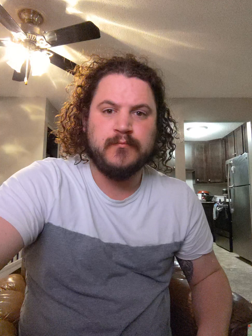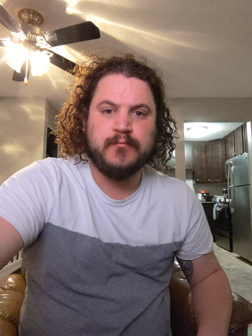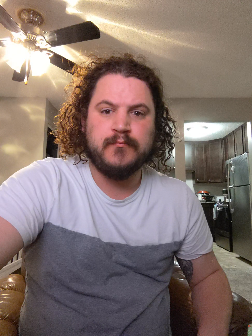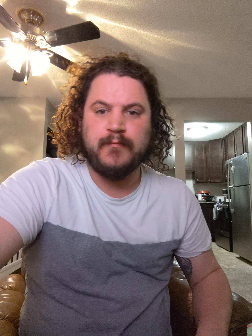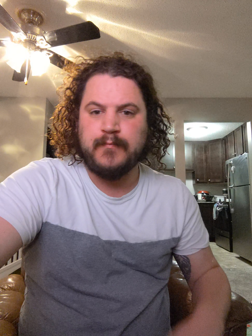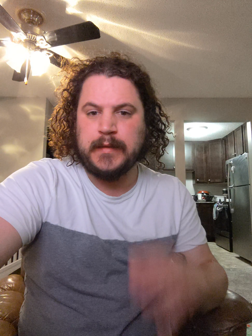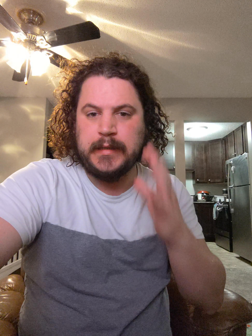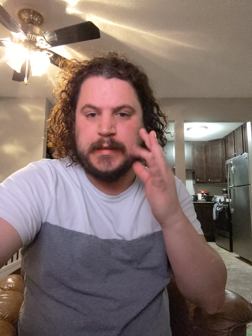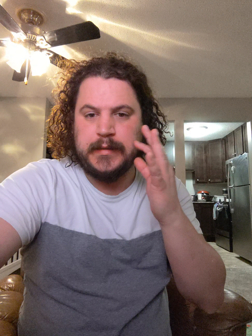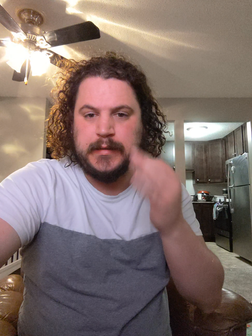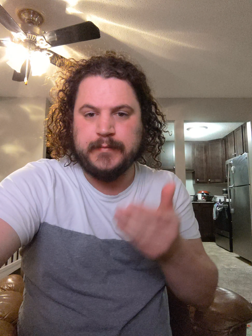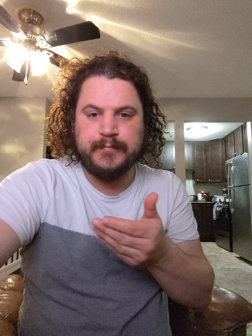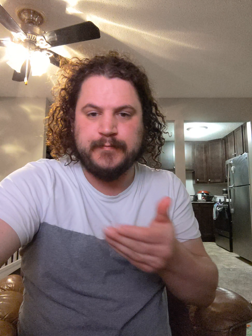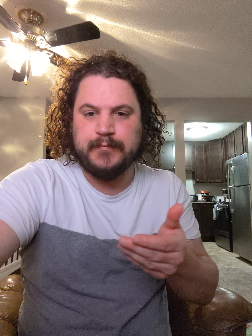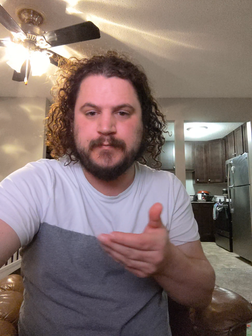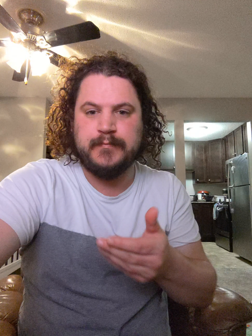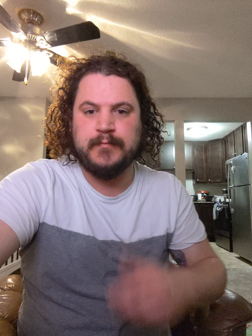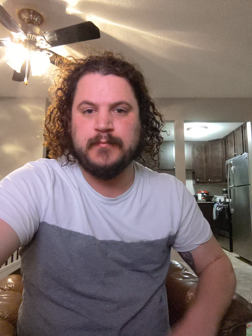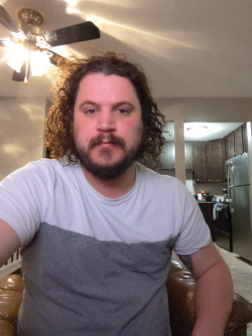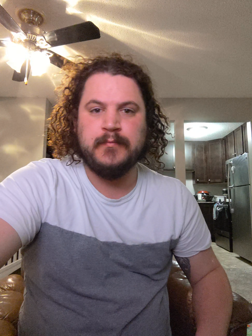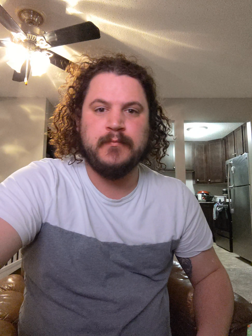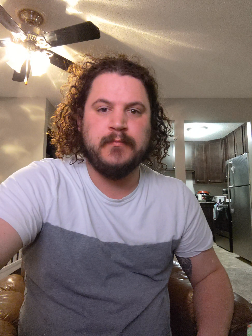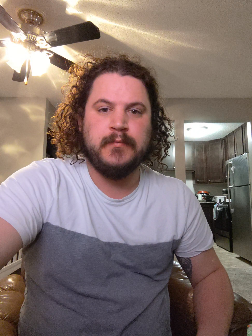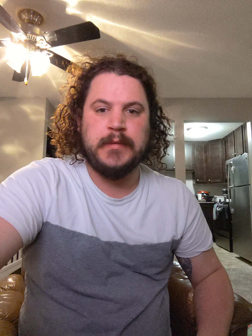kitty